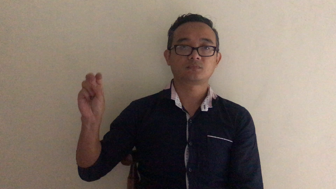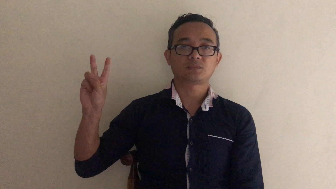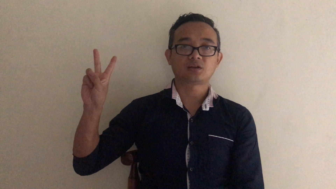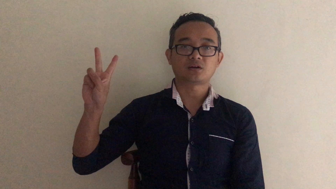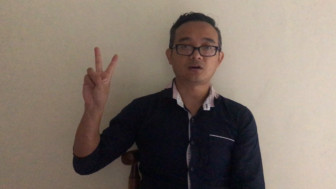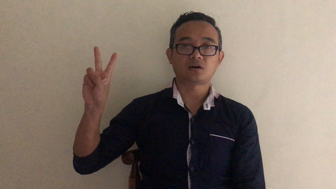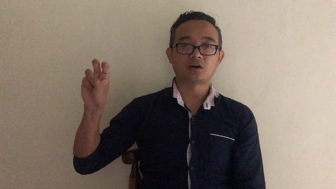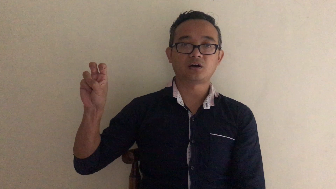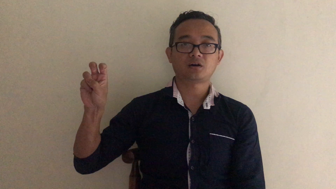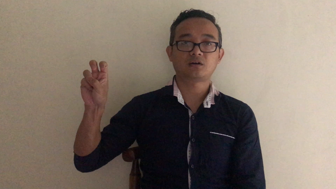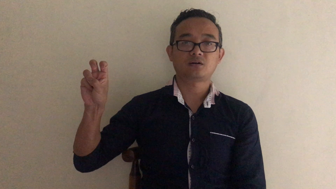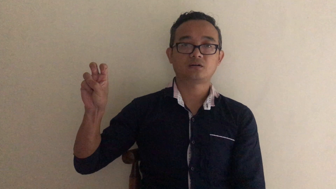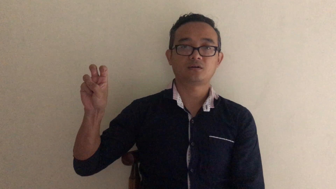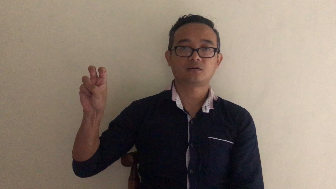अः